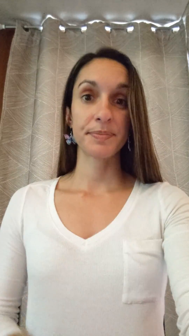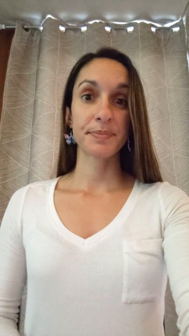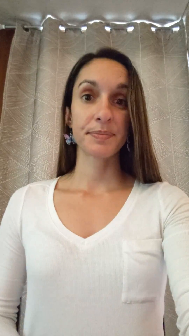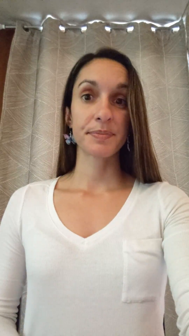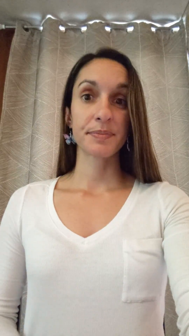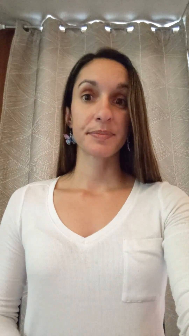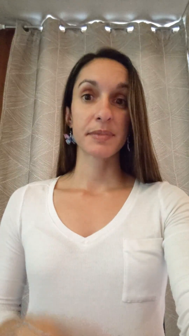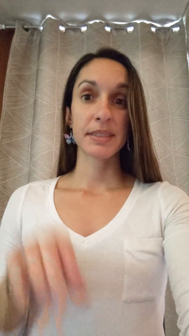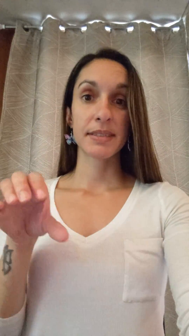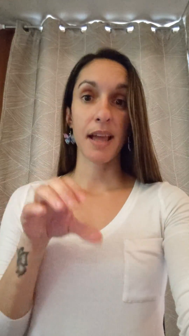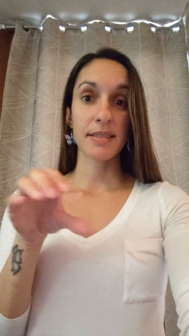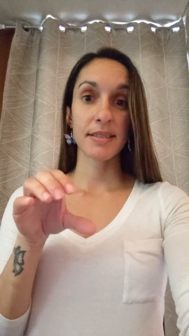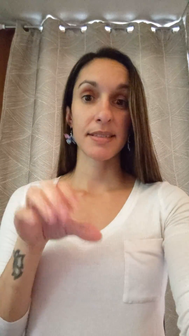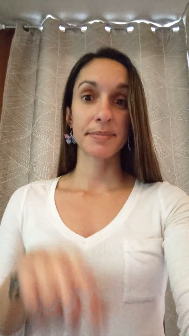does